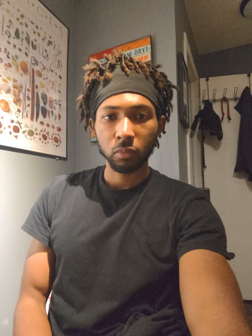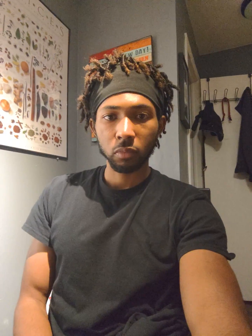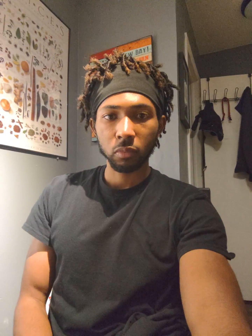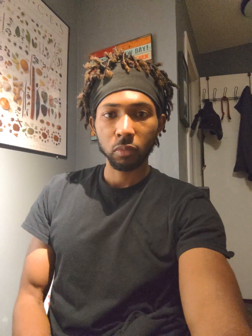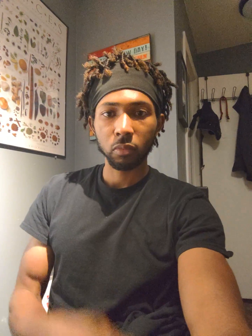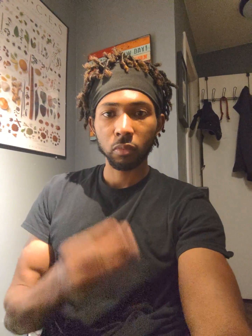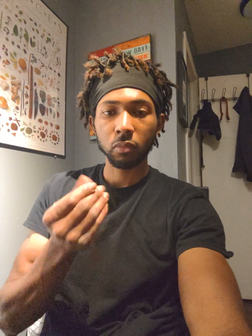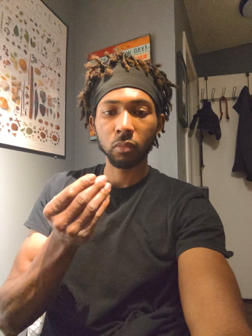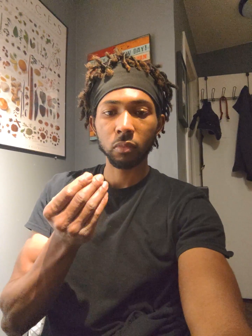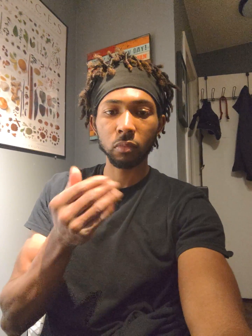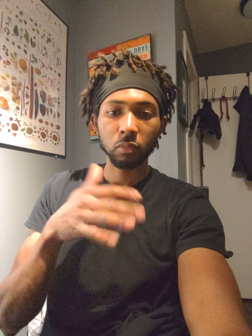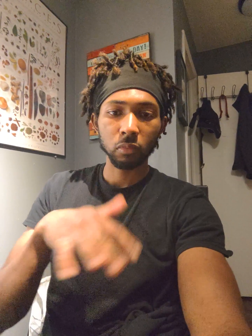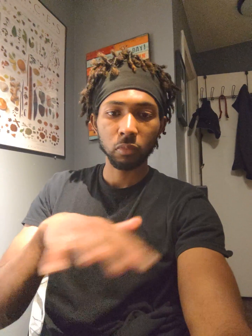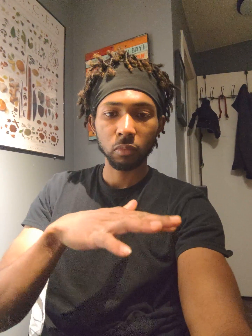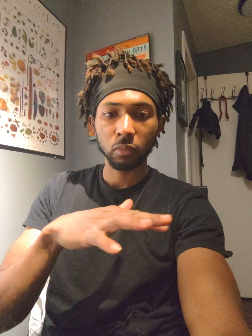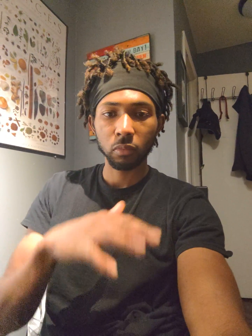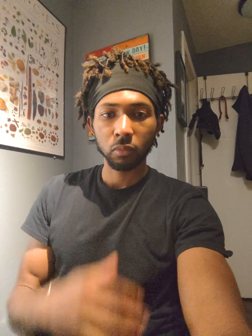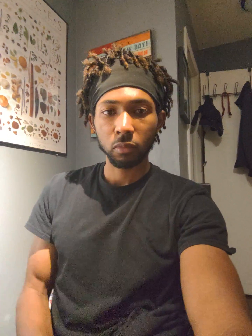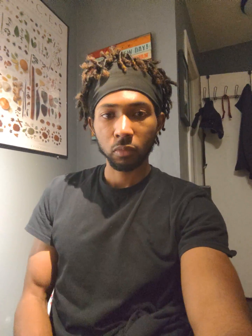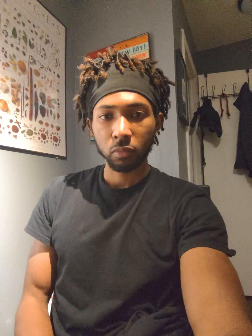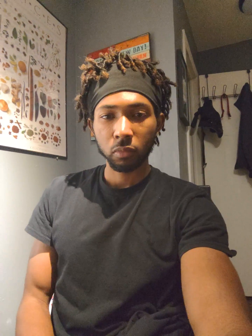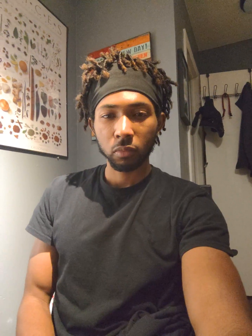garden